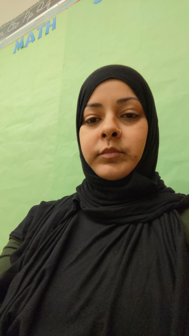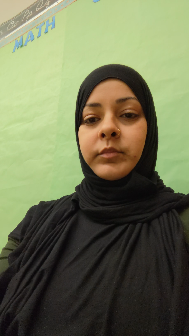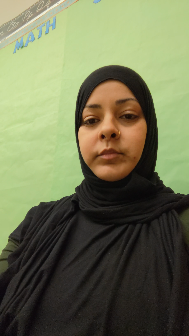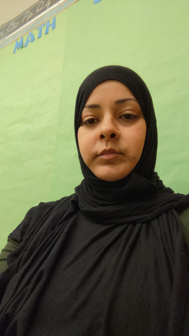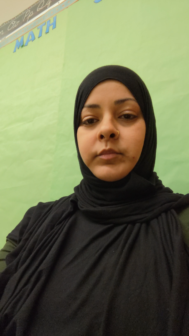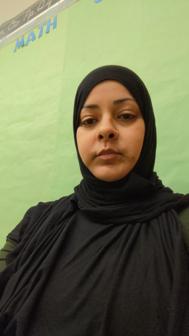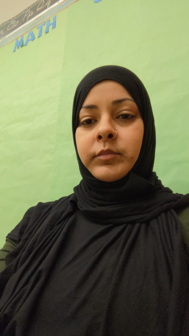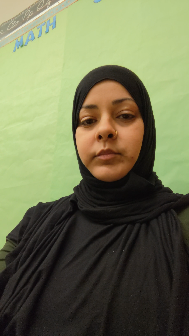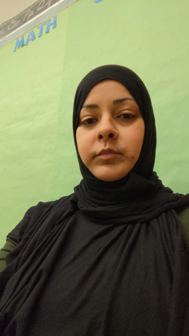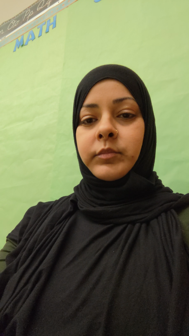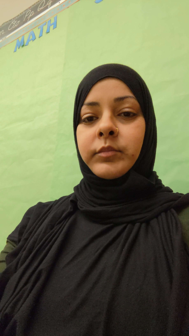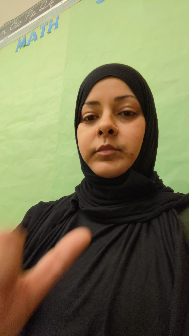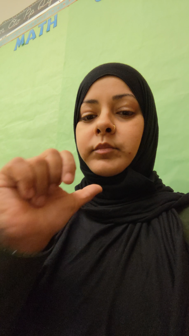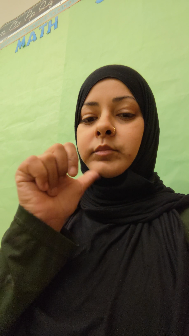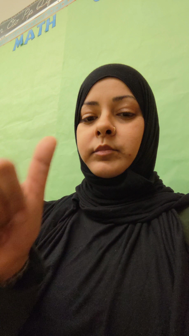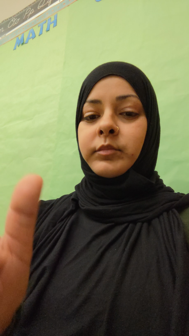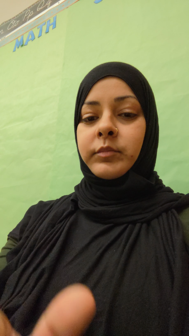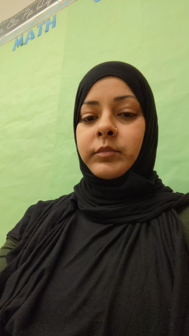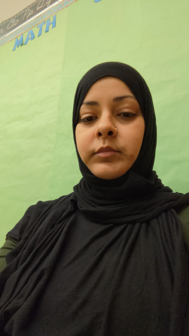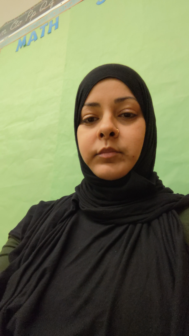don't